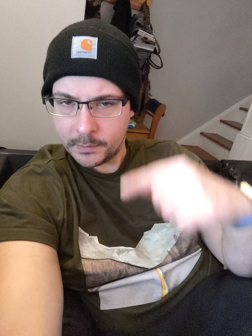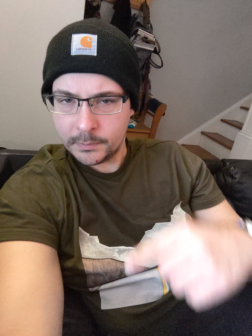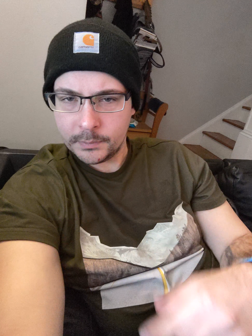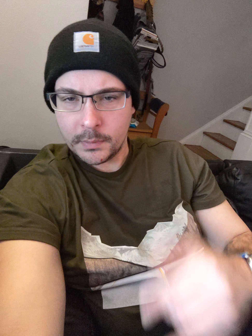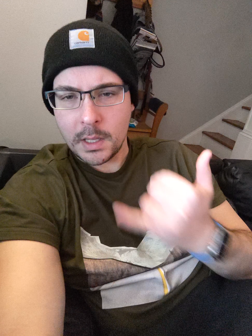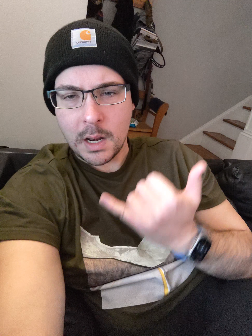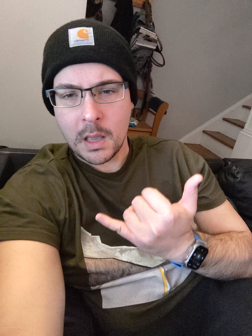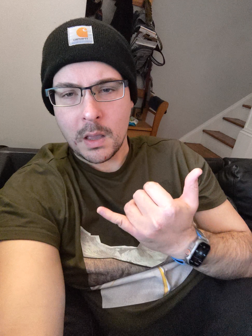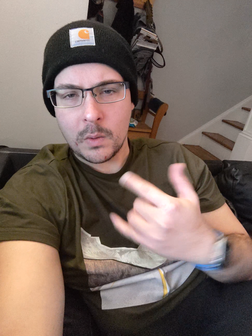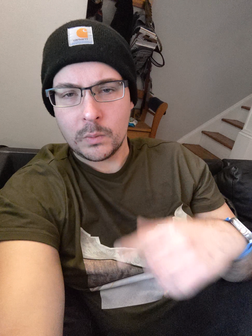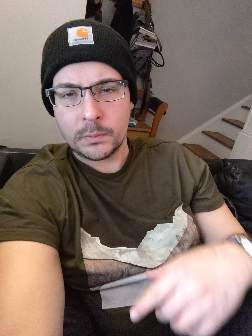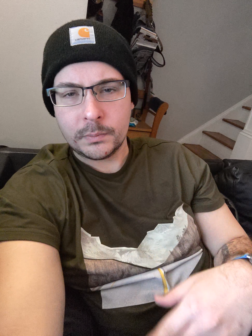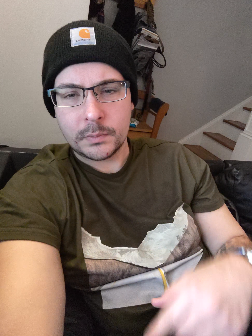now